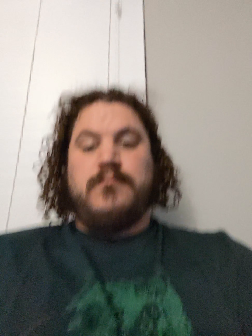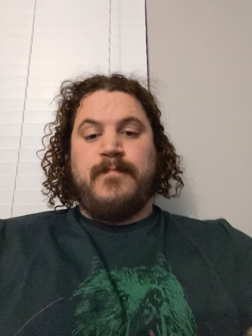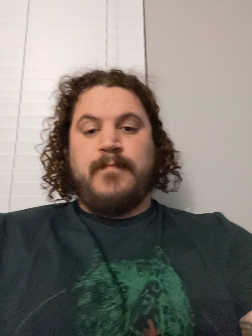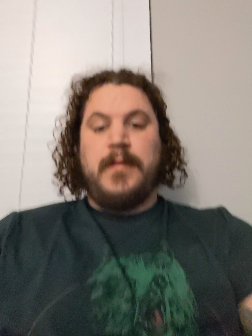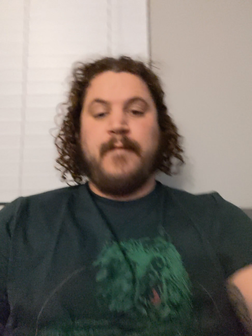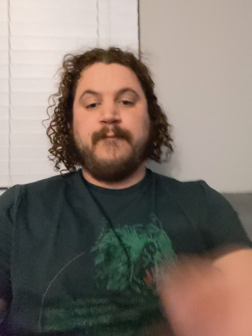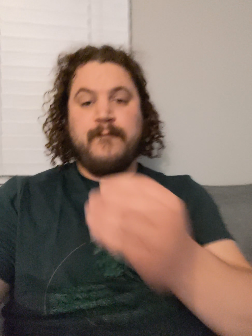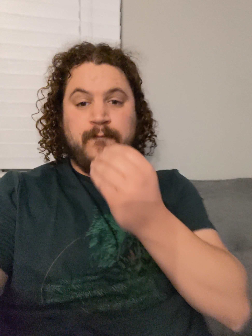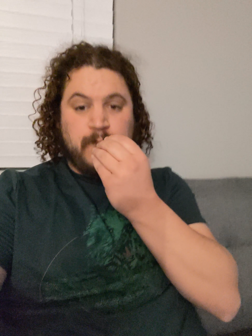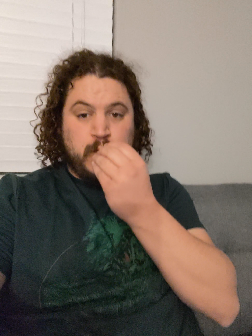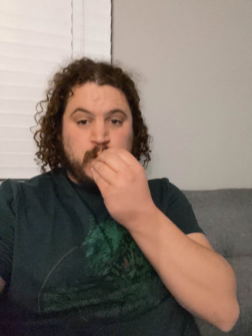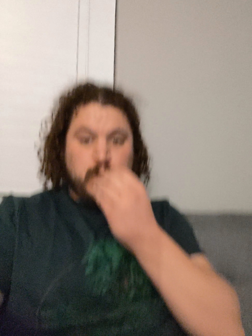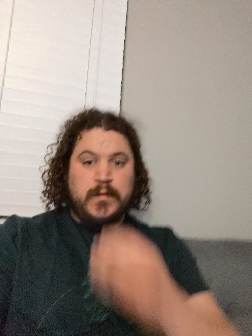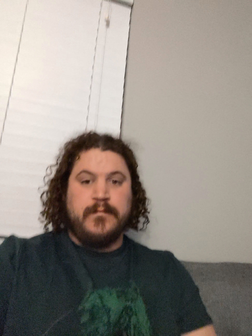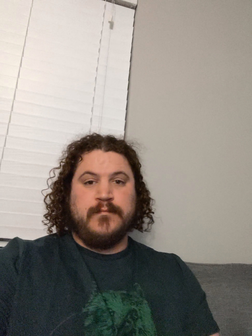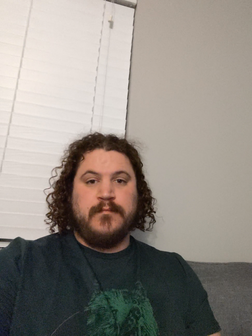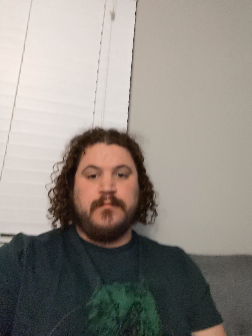food